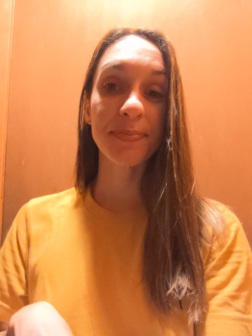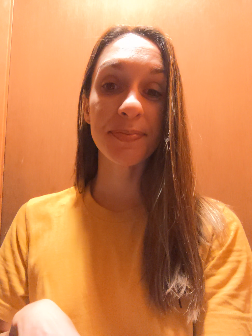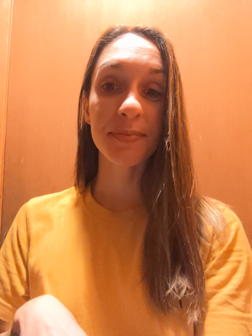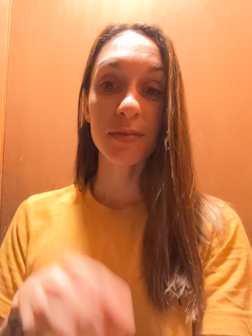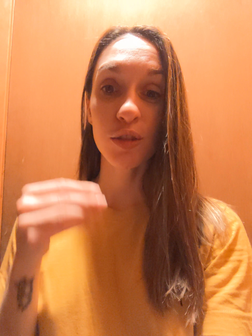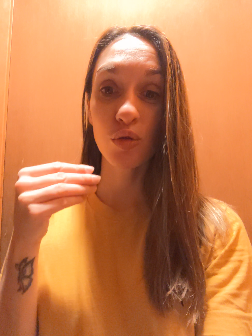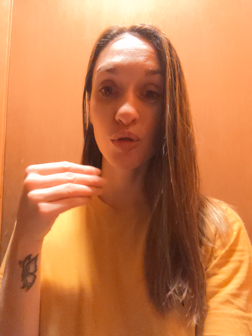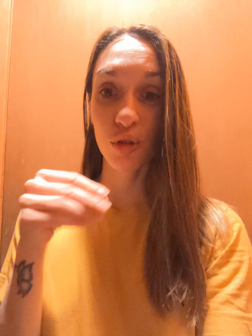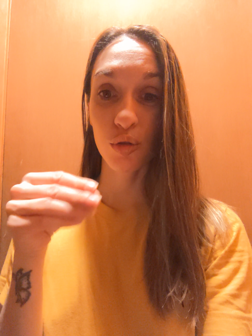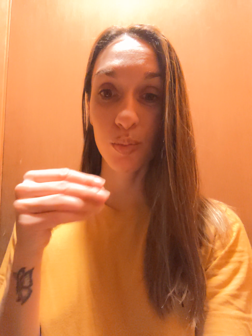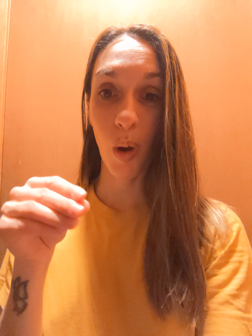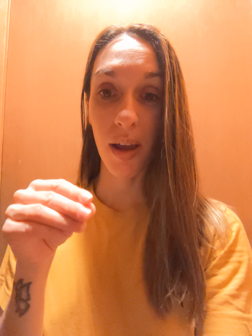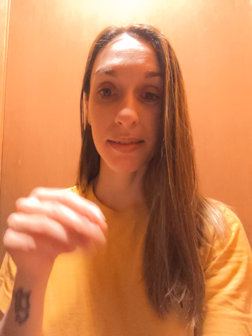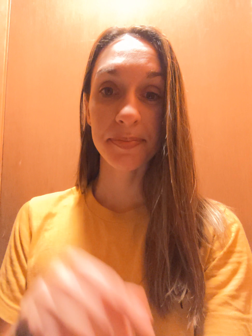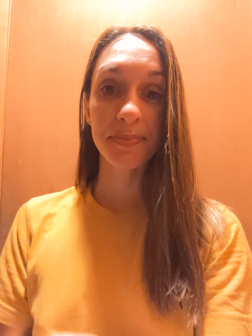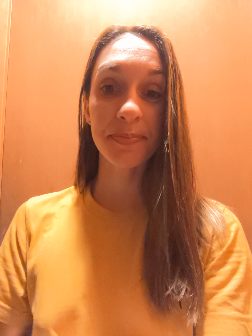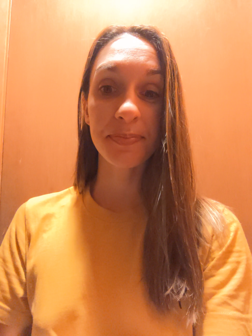store